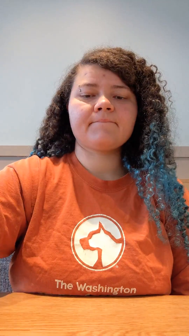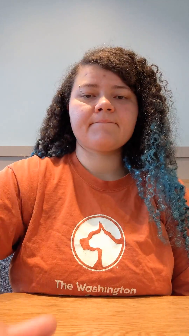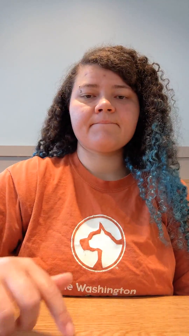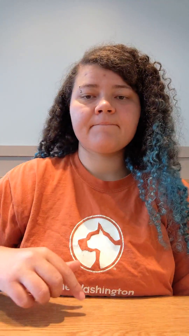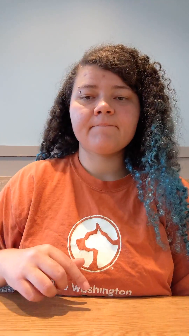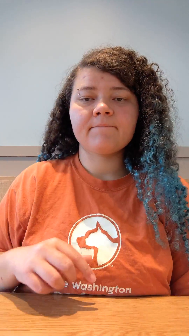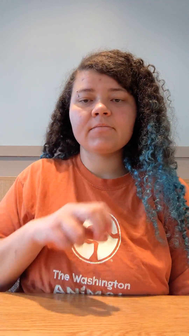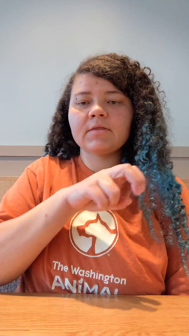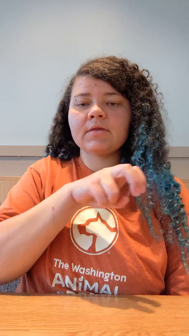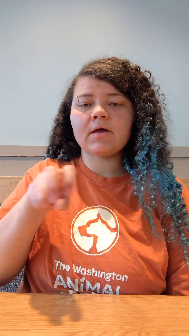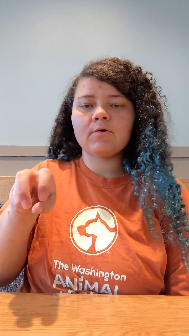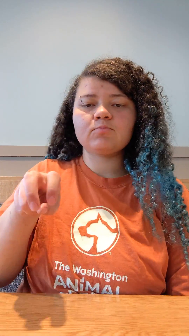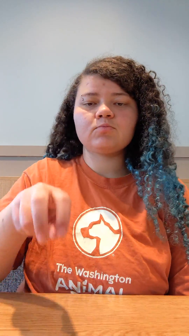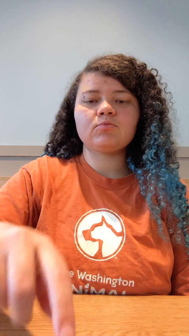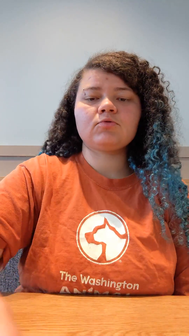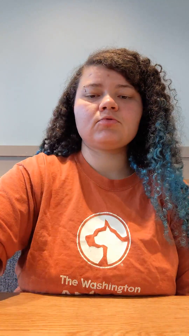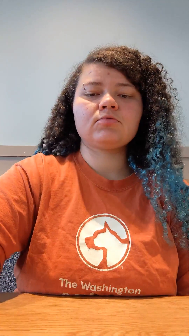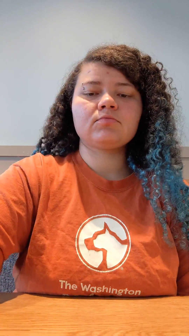couch